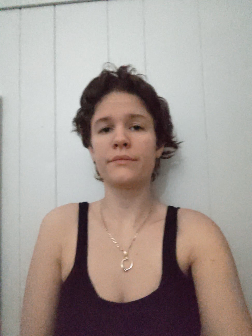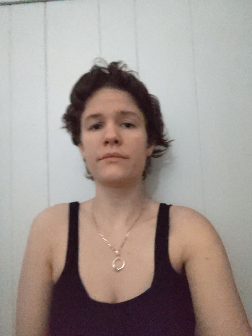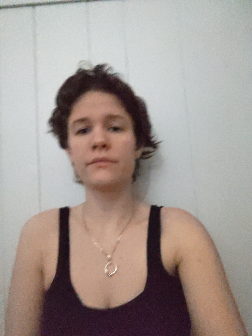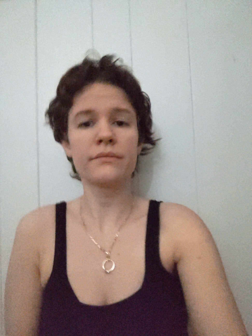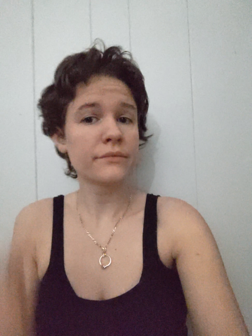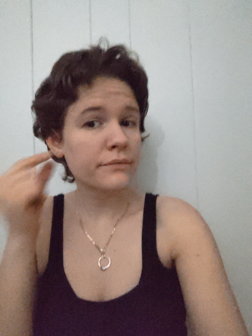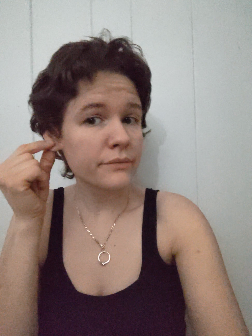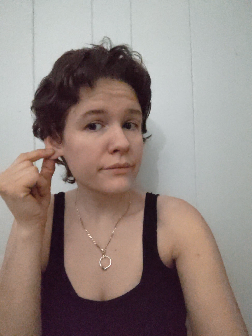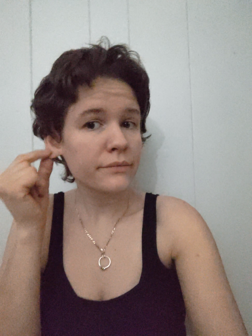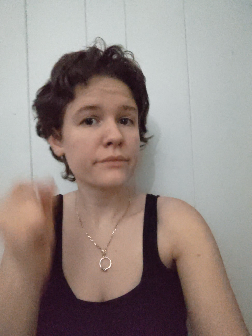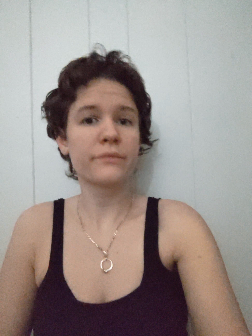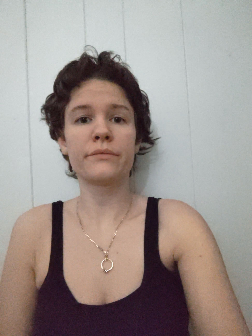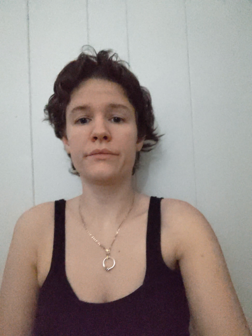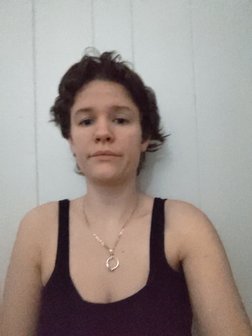ear